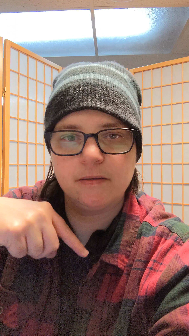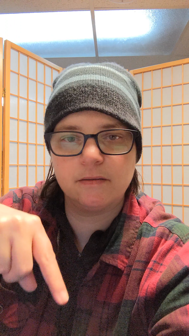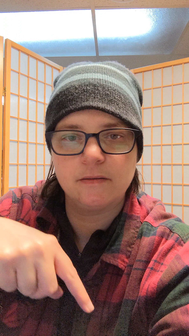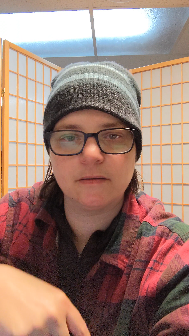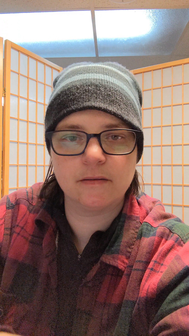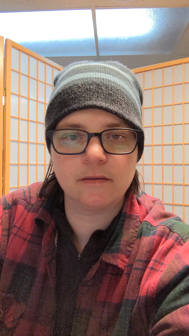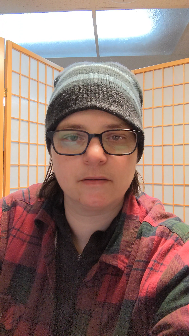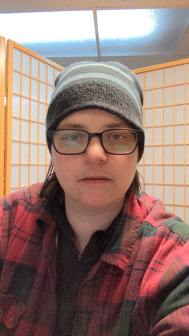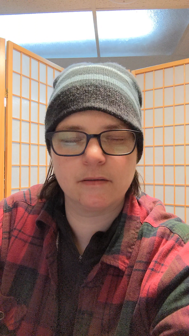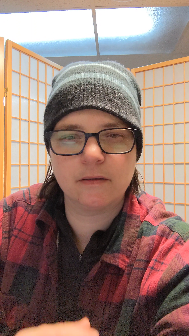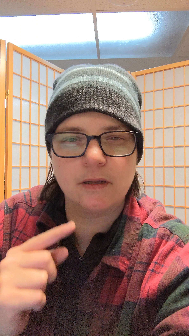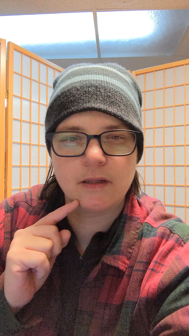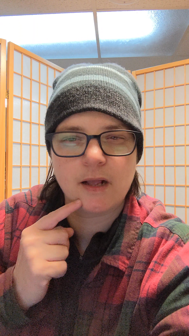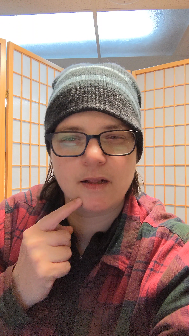candy